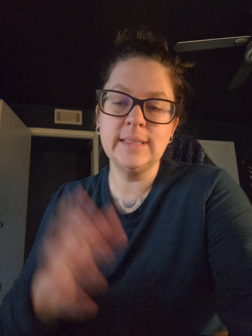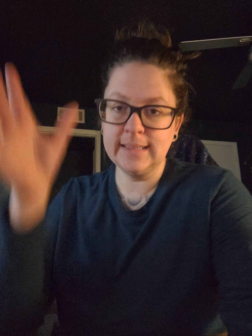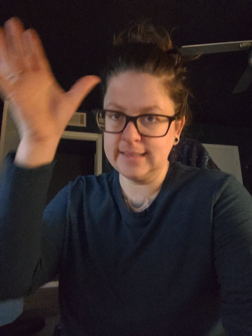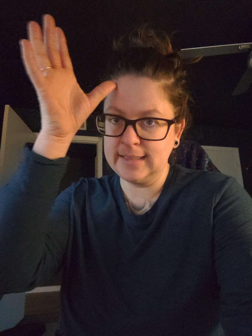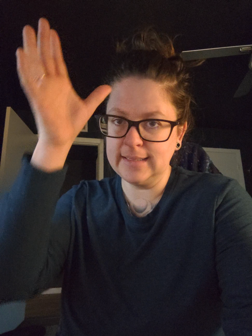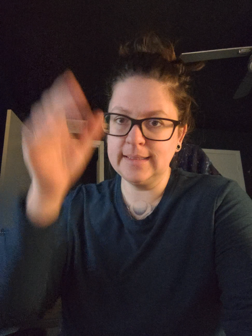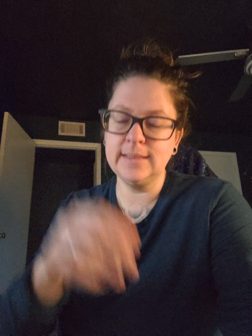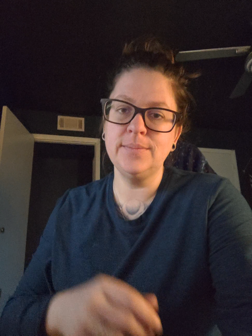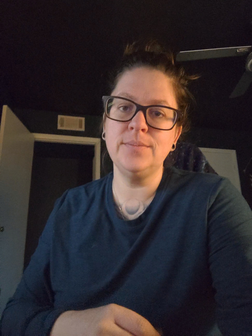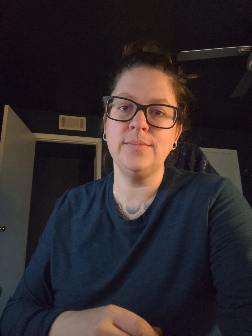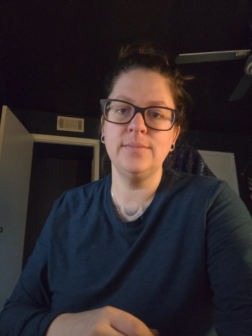dad